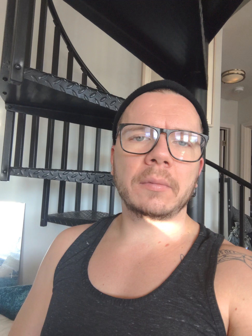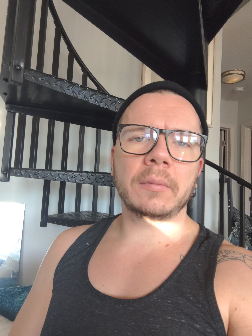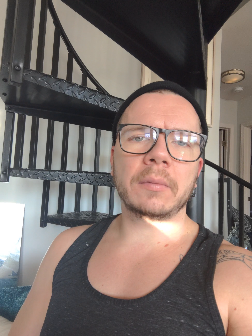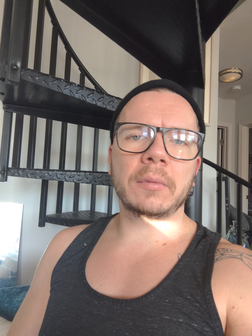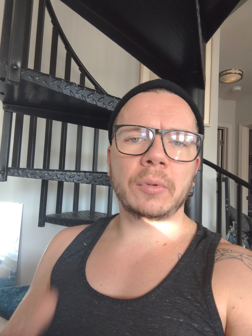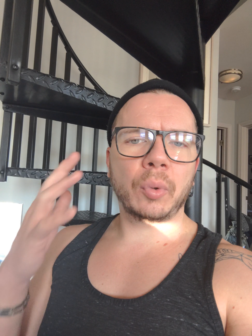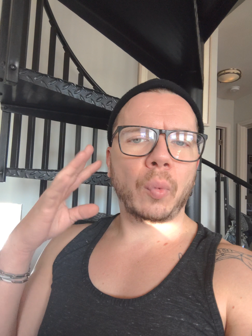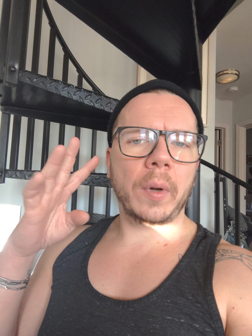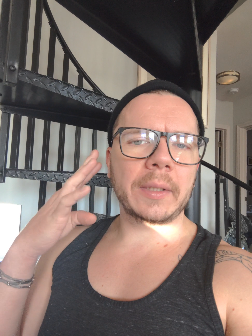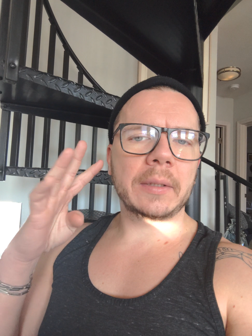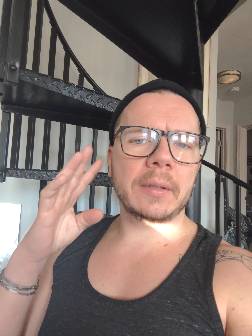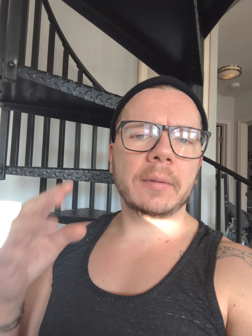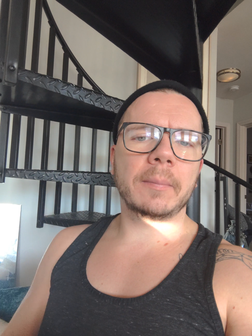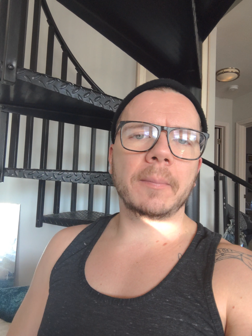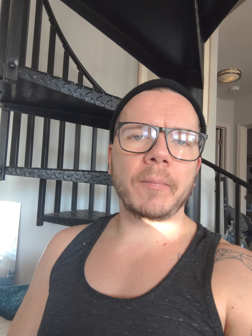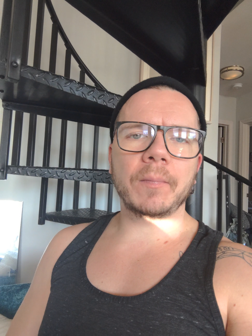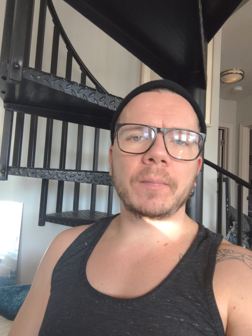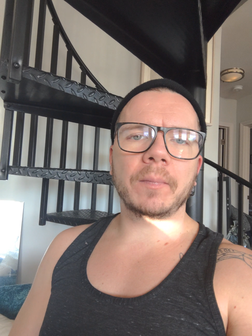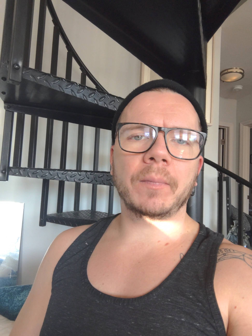noisy